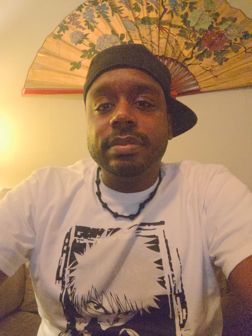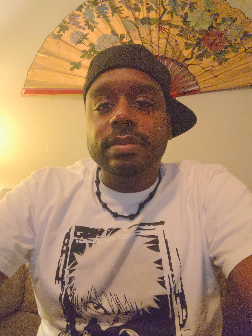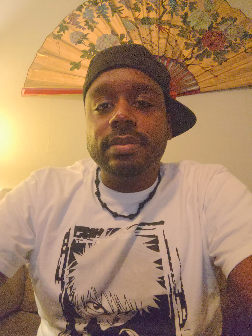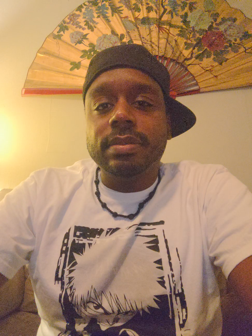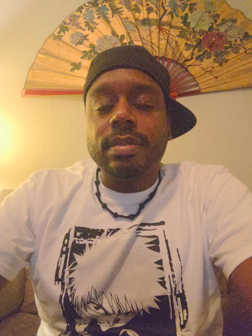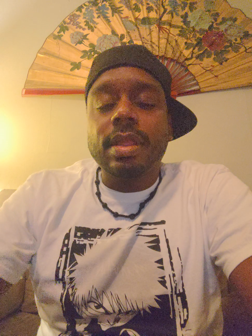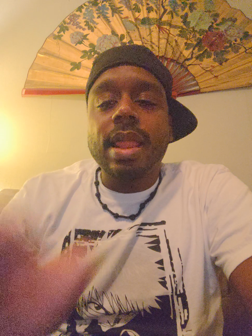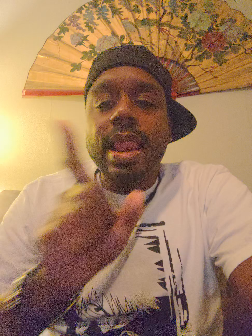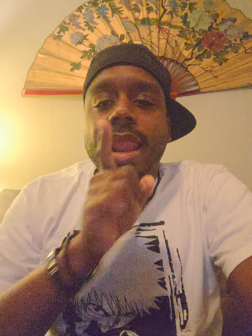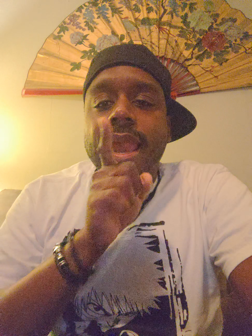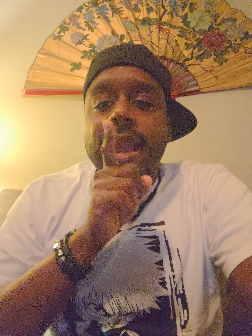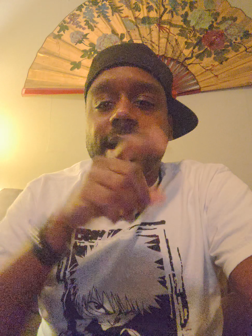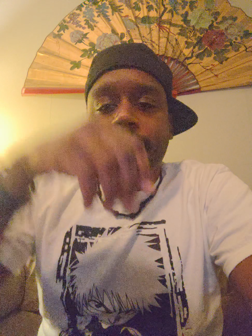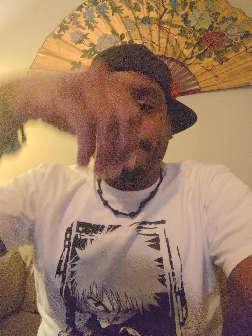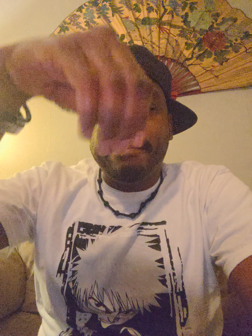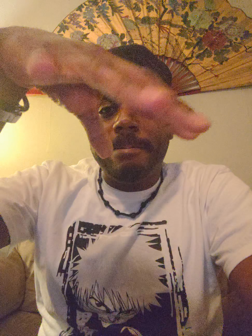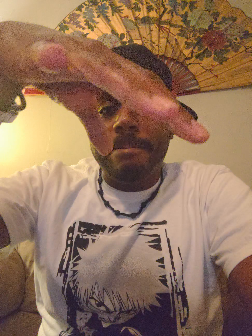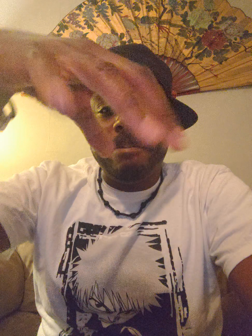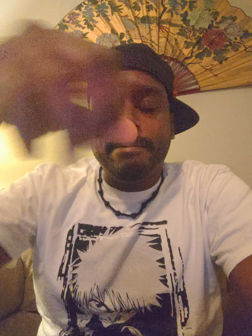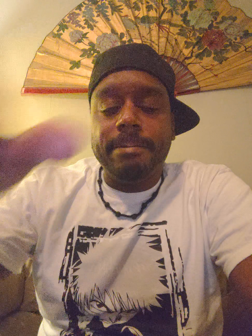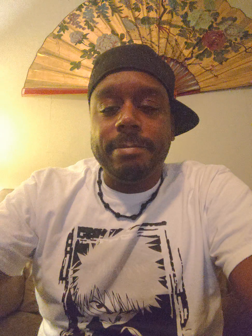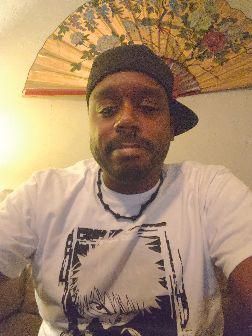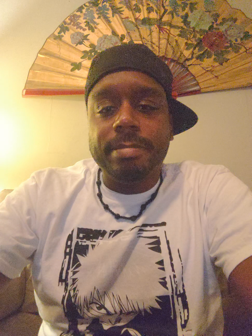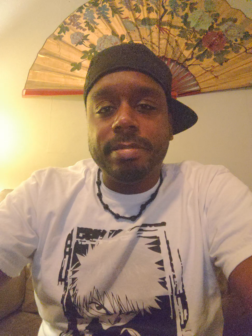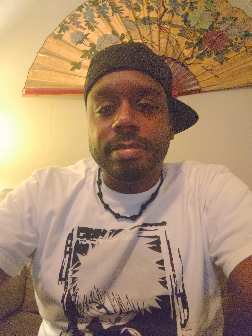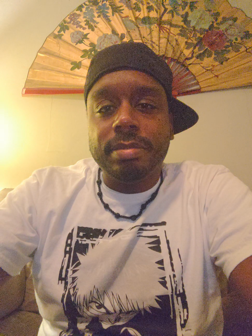lamp